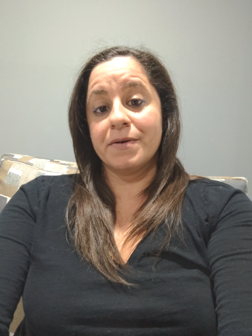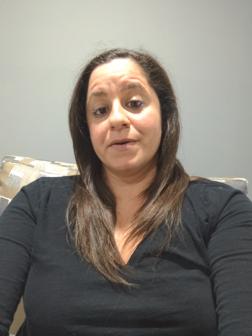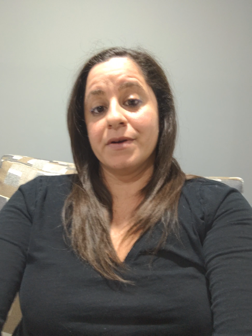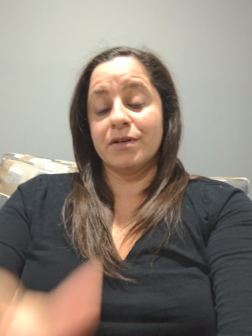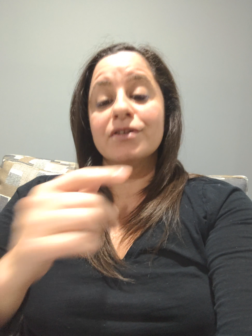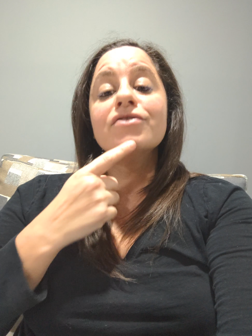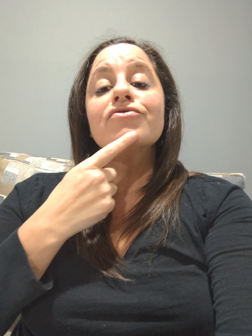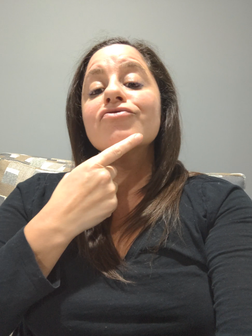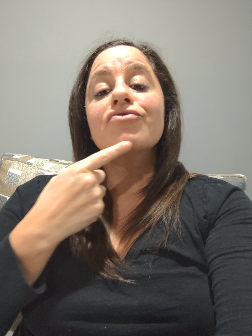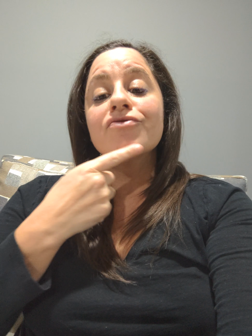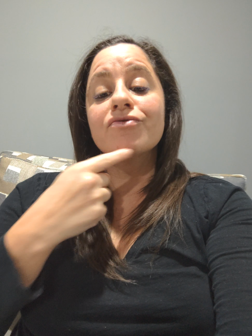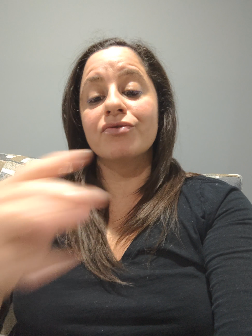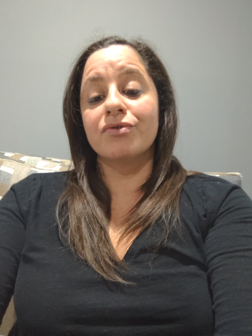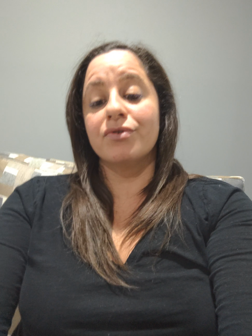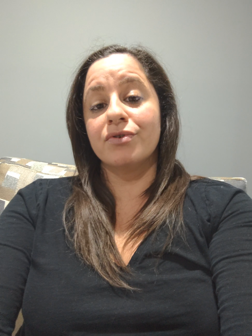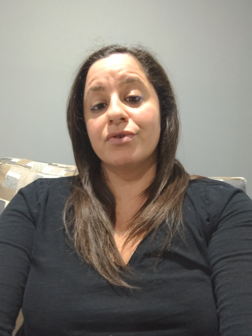chin